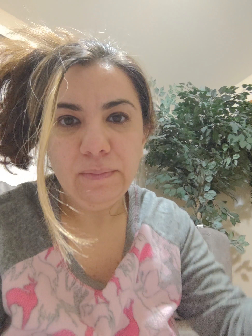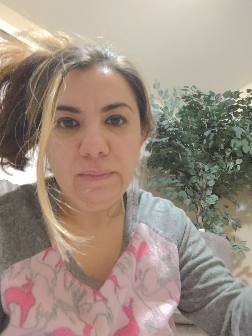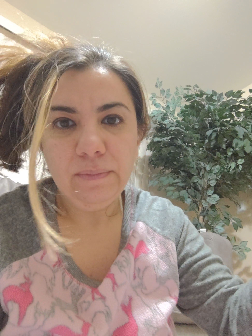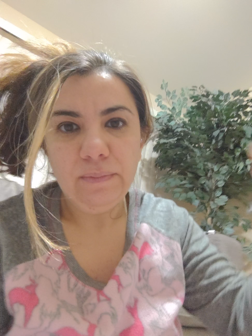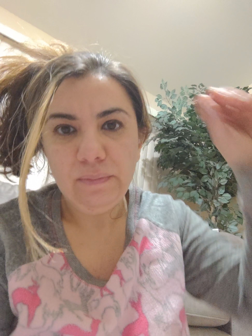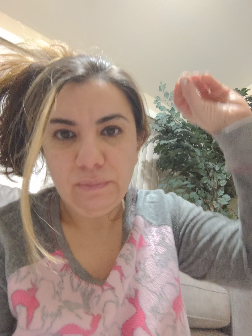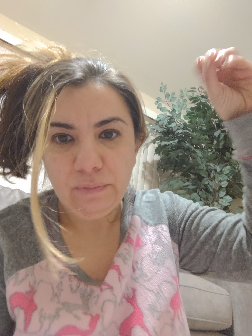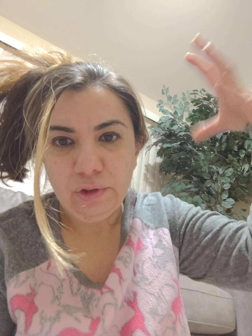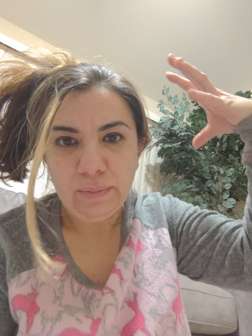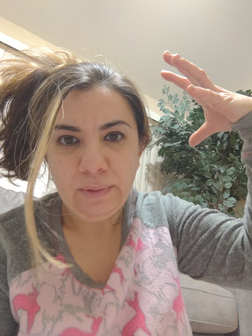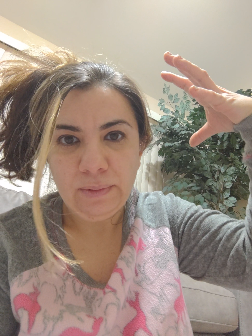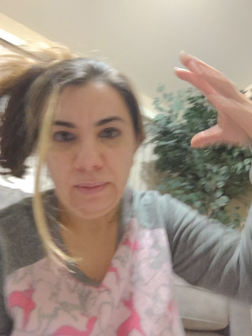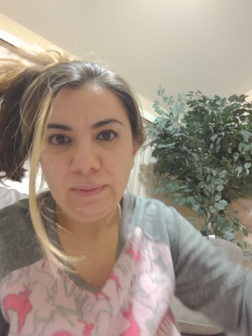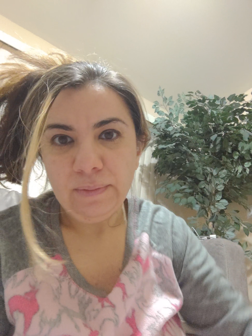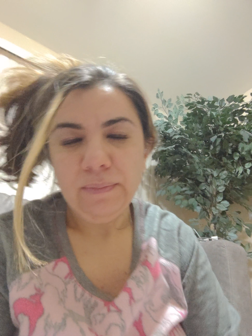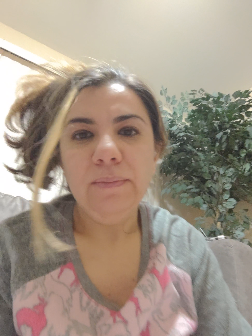sun